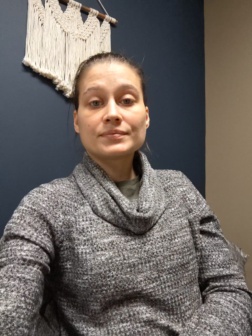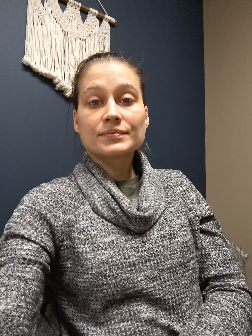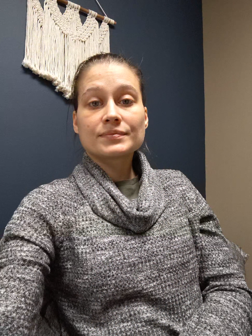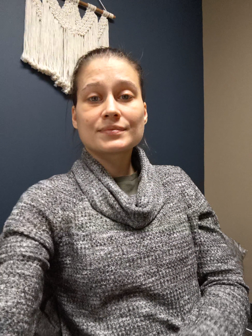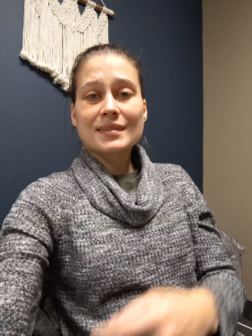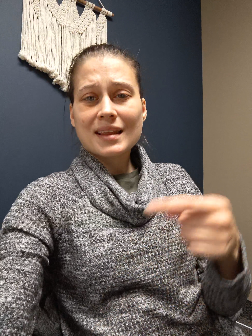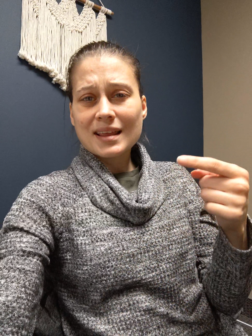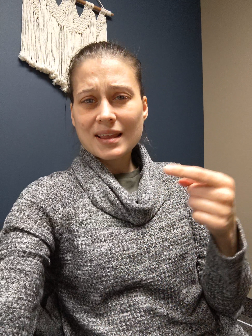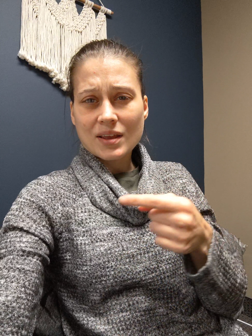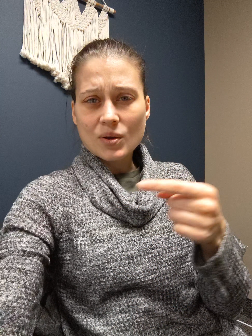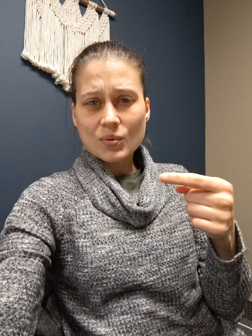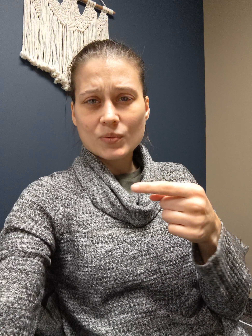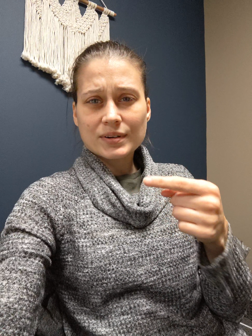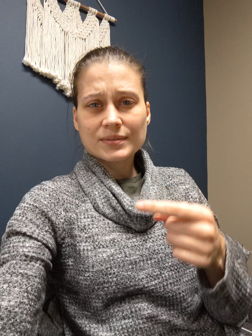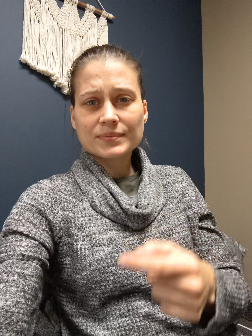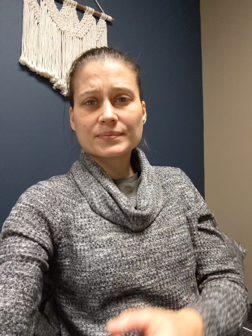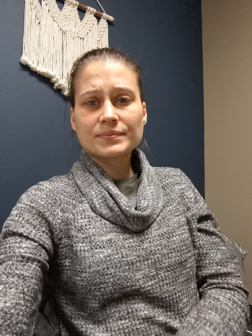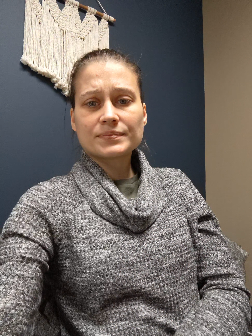owie